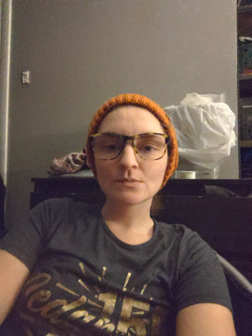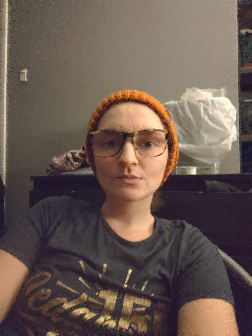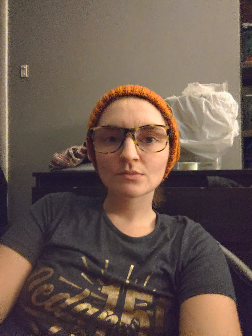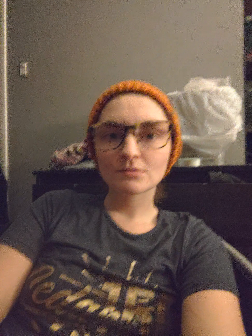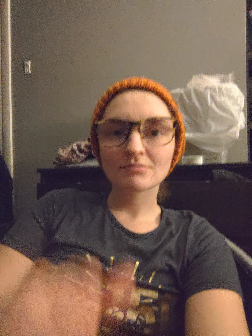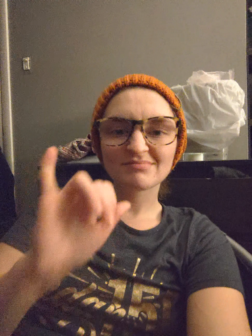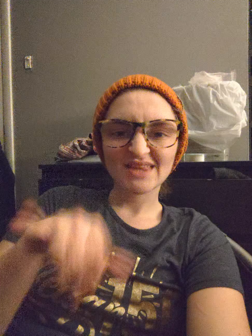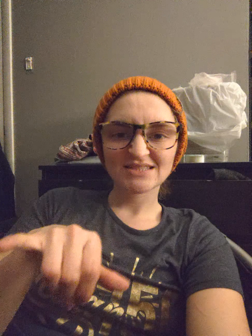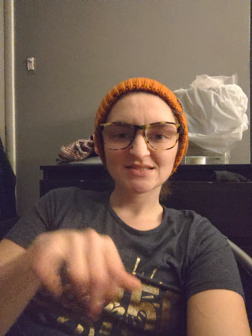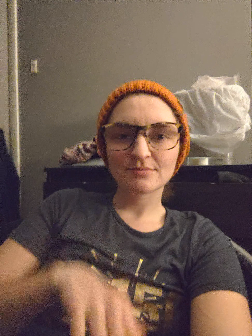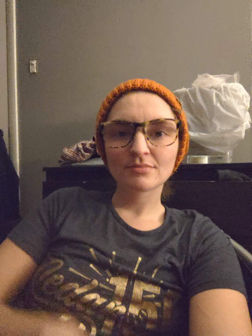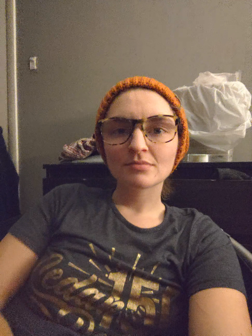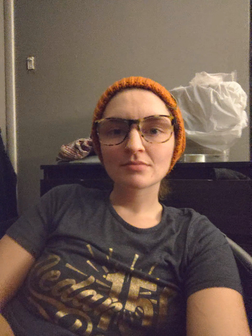that